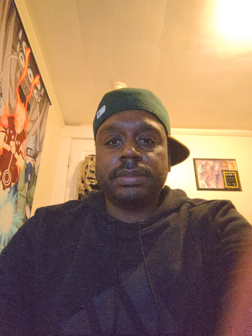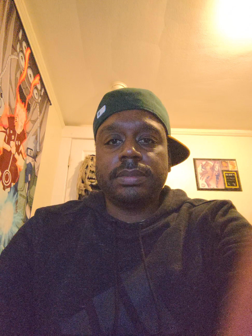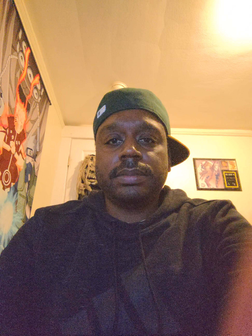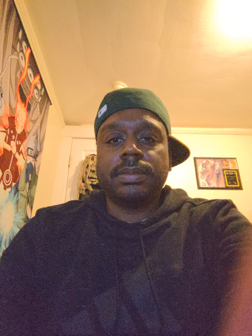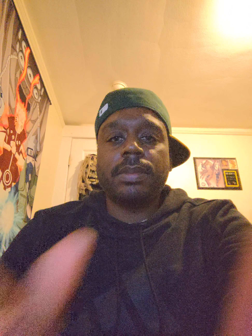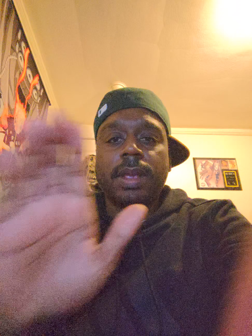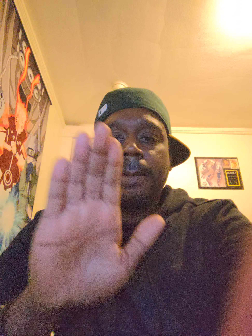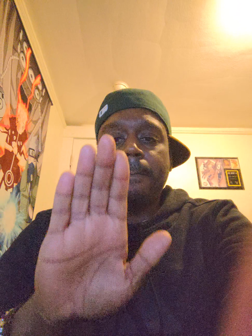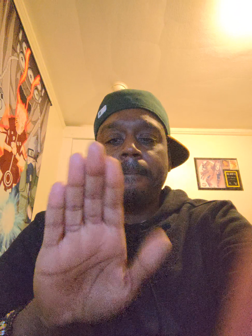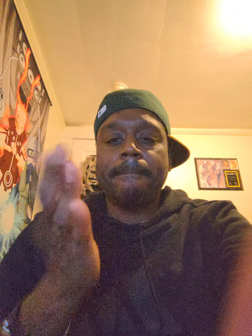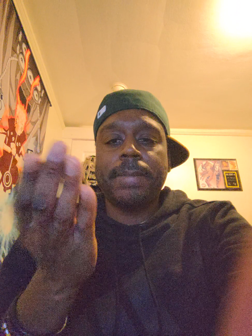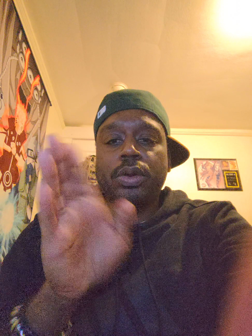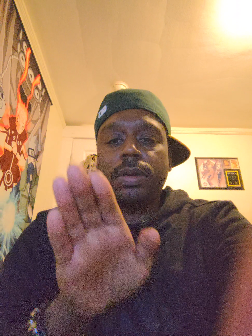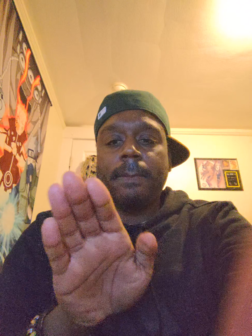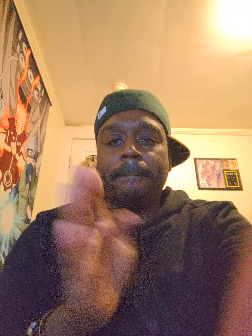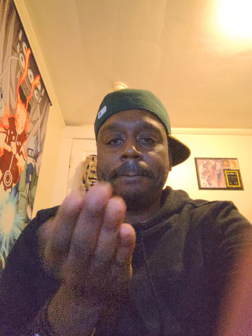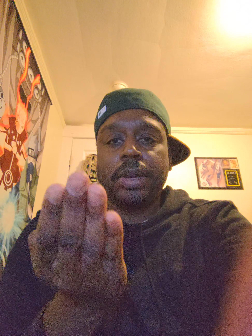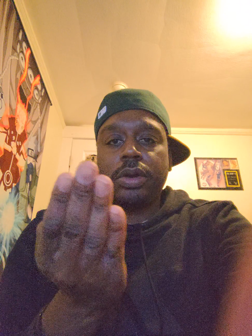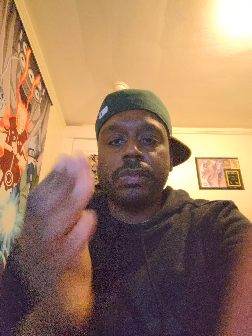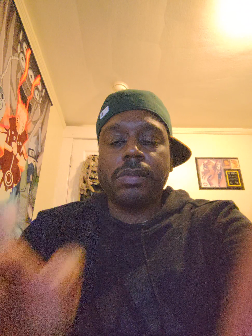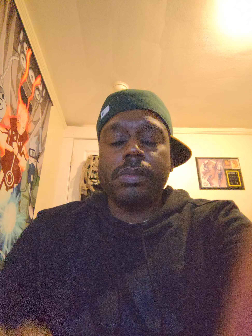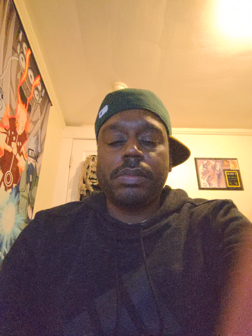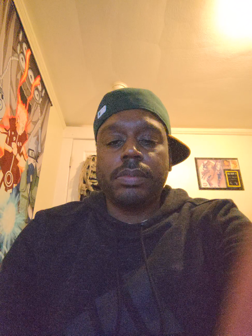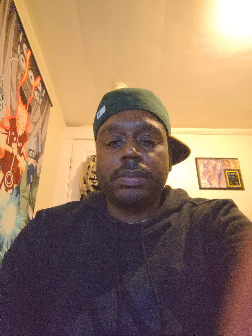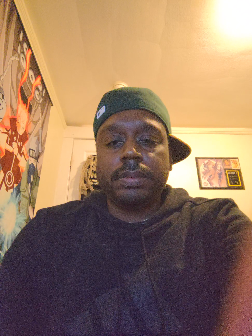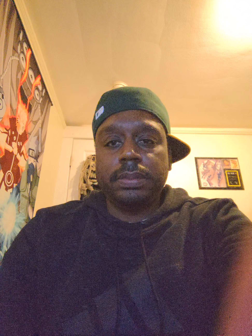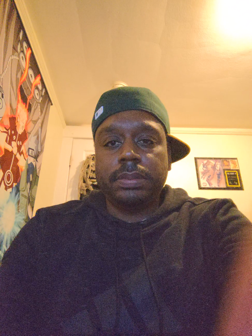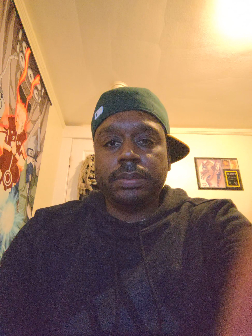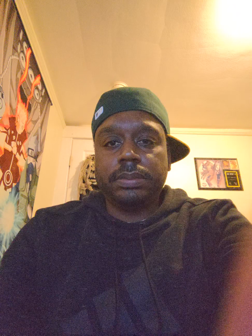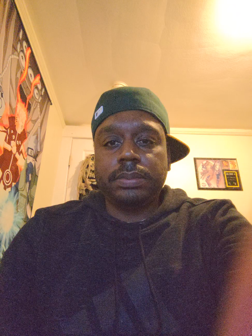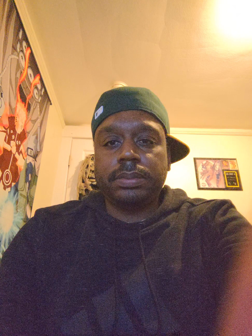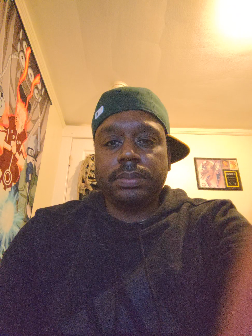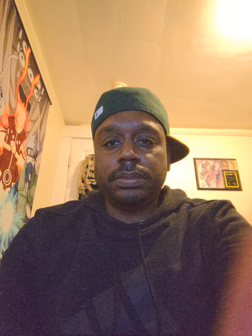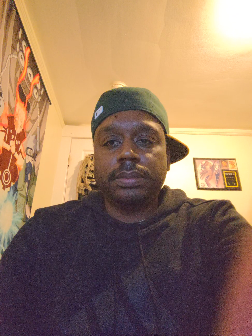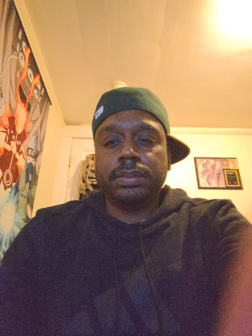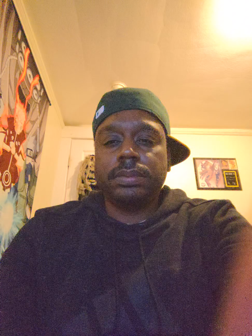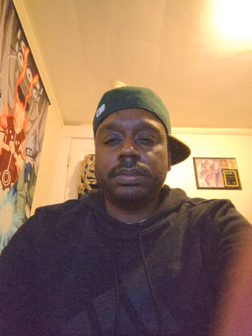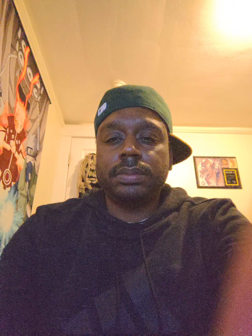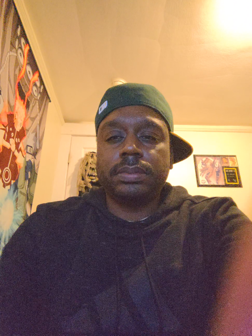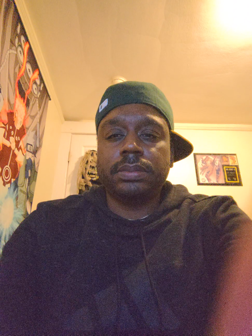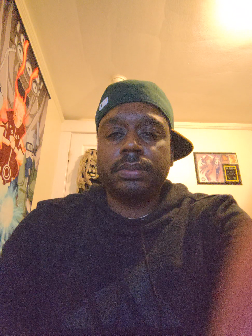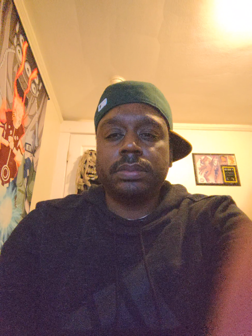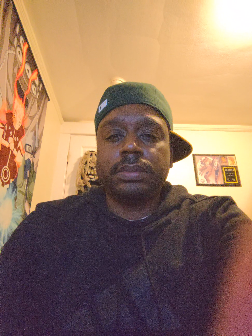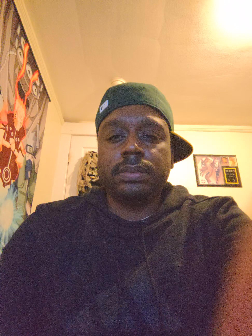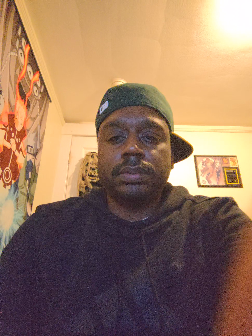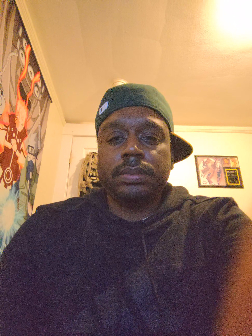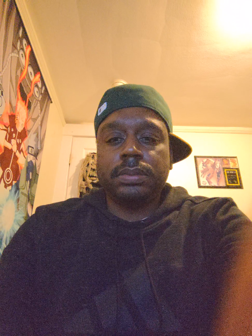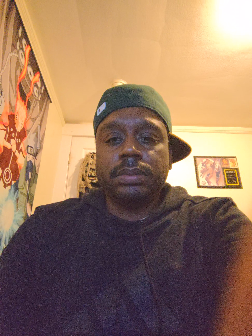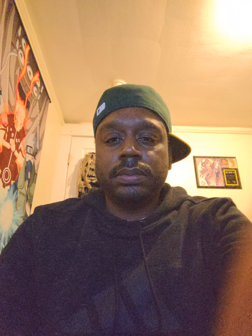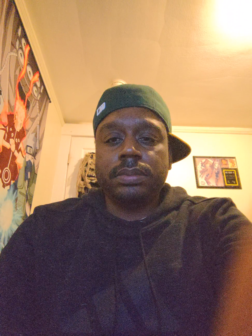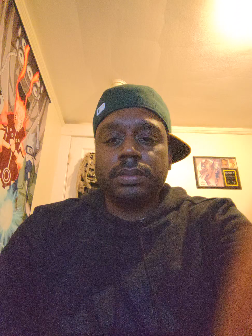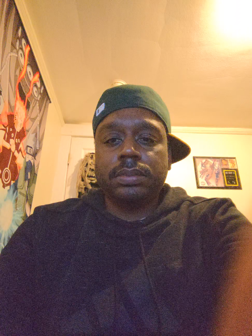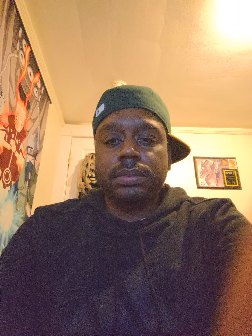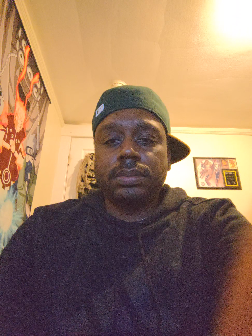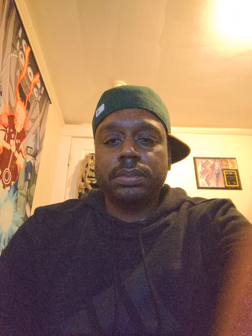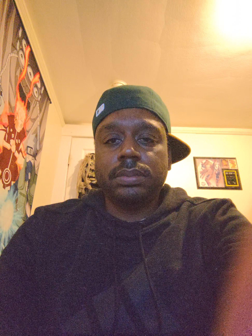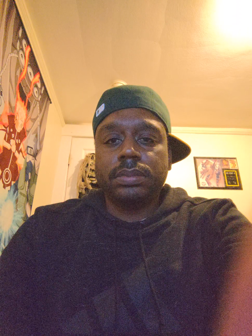book